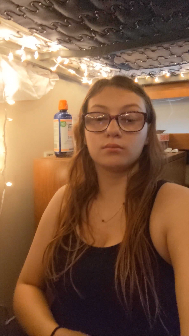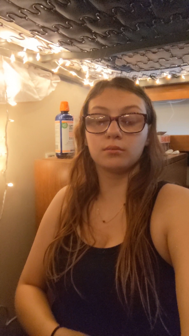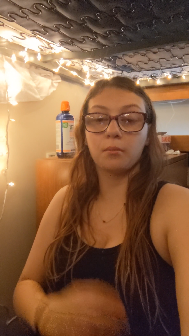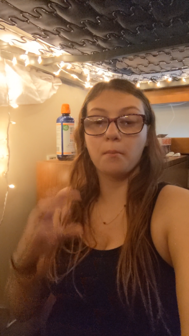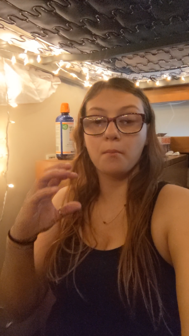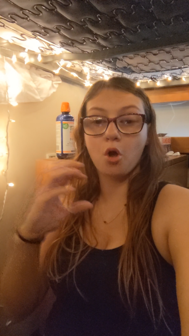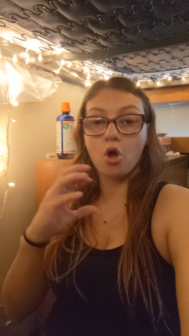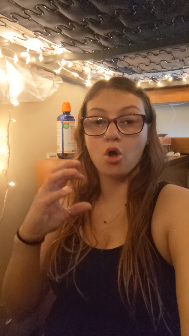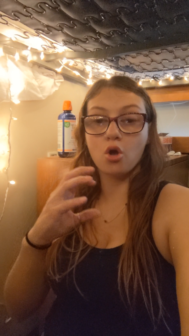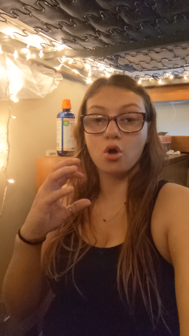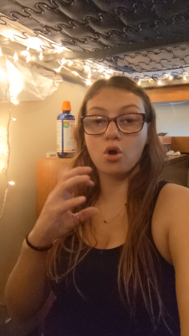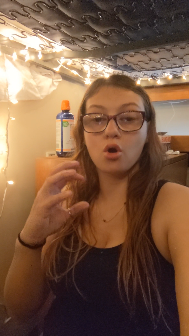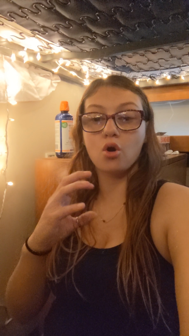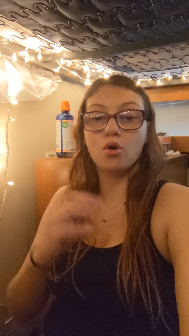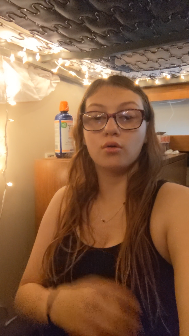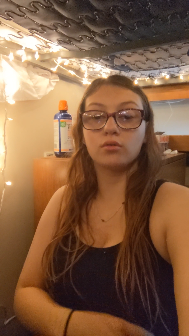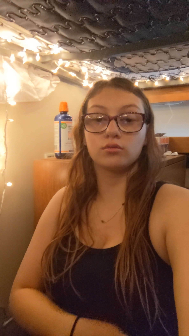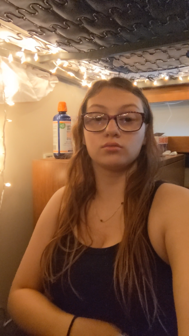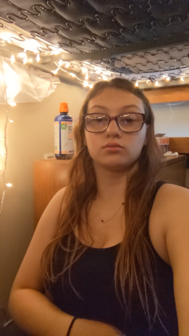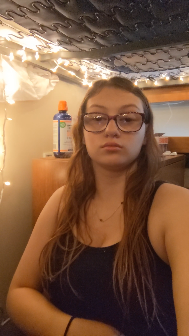ball